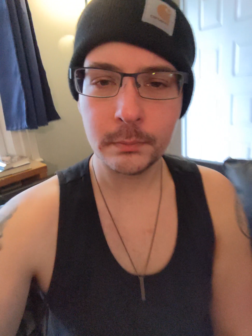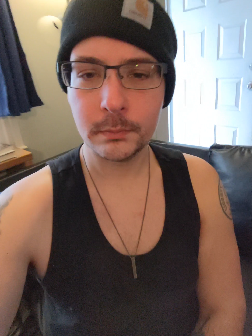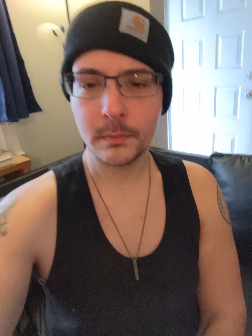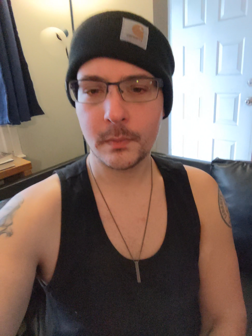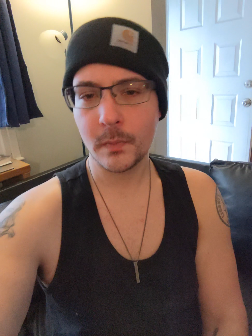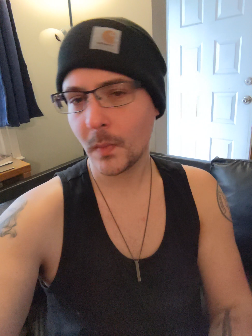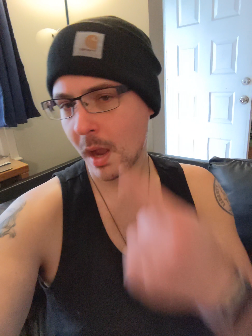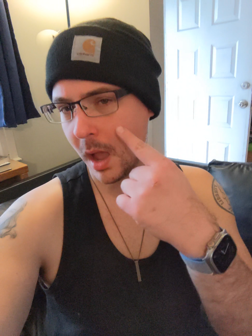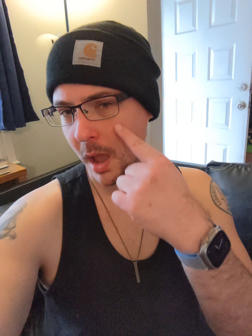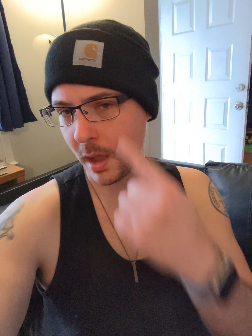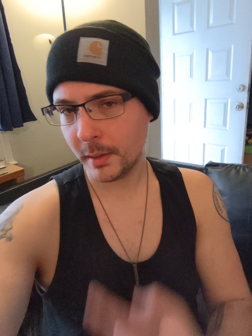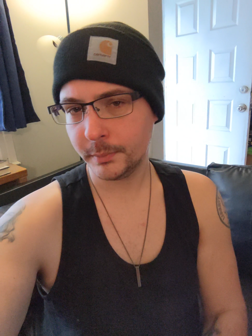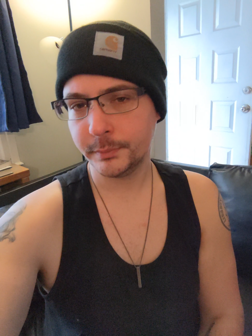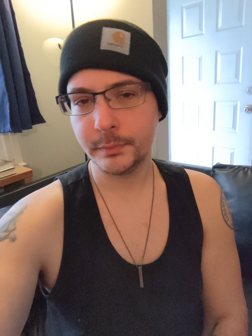eye